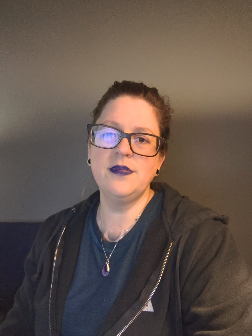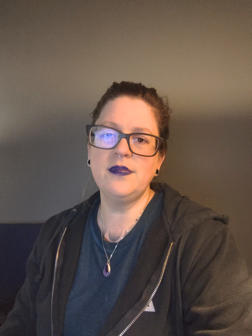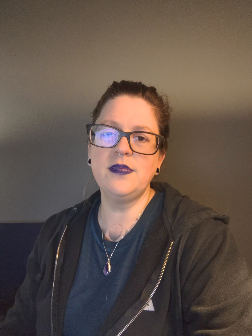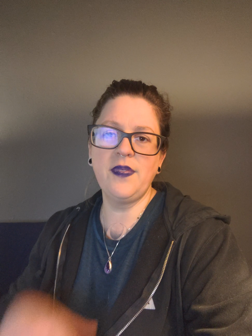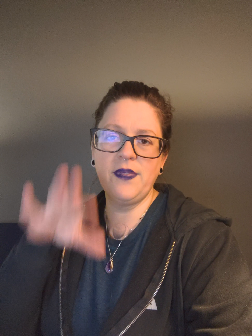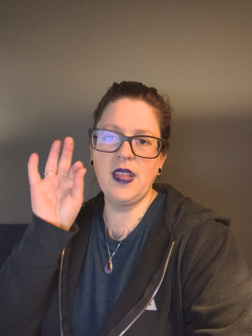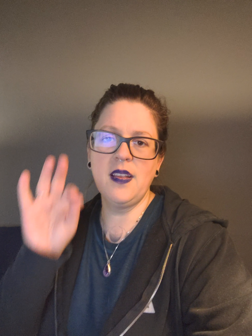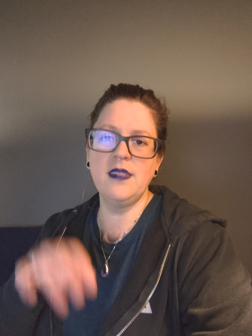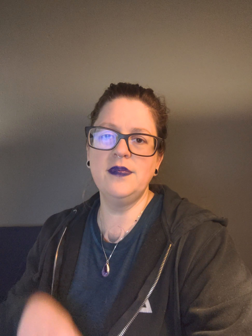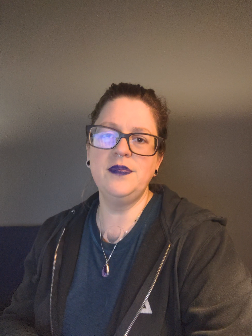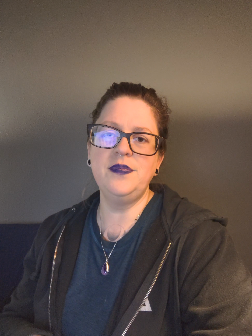find